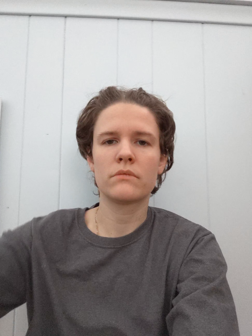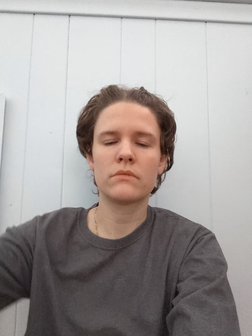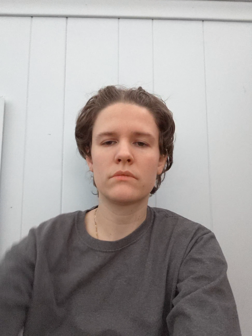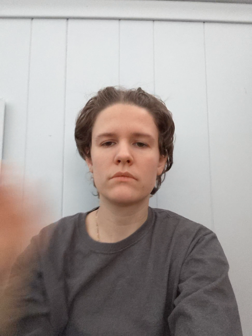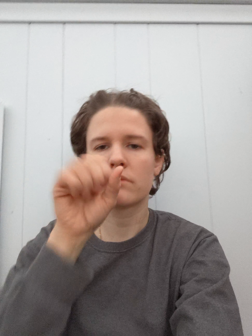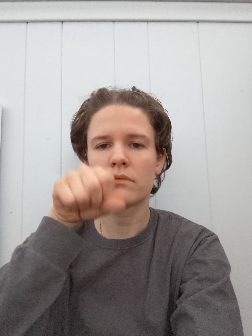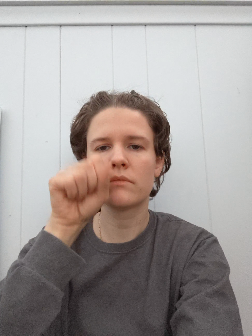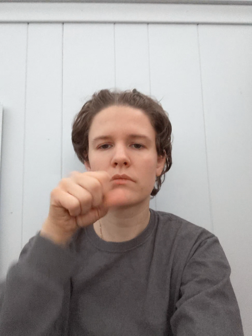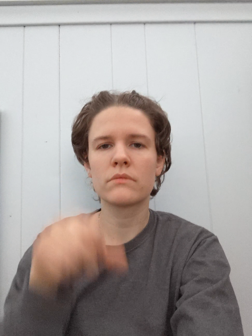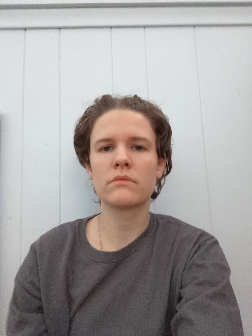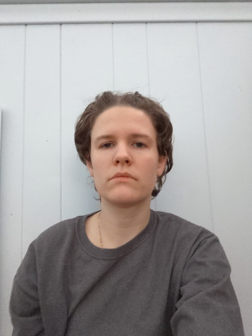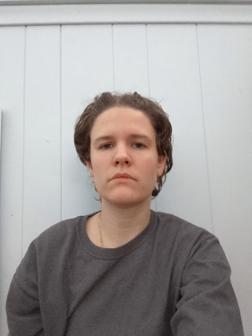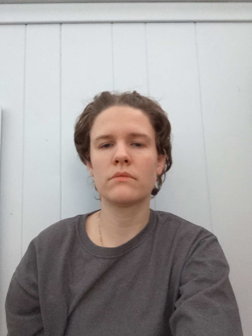carrot